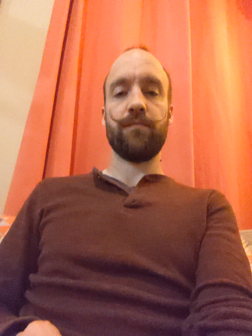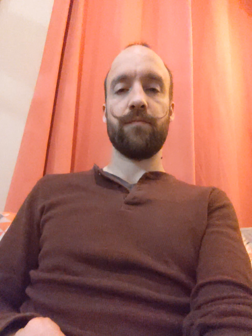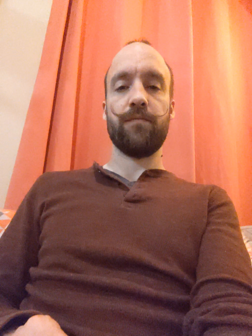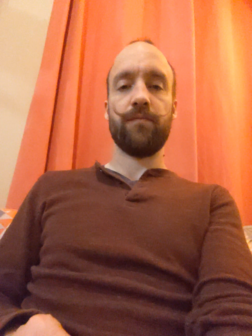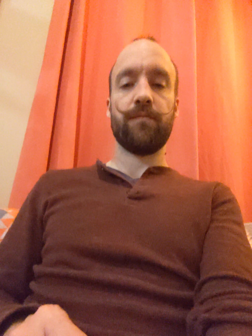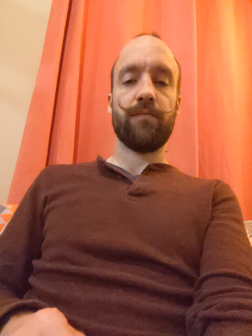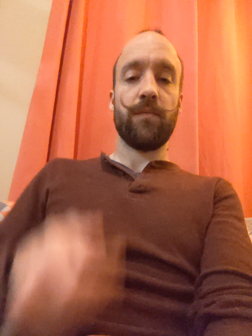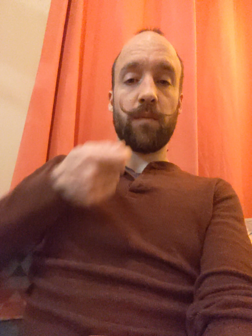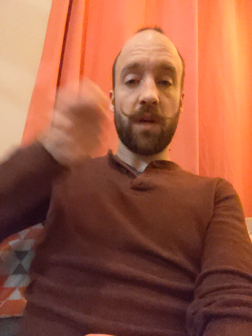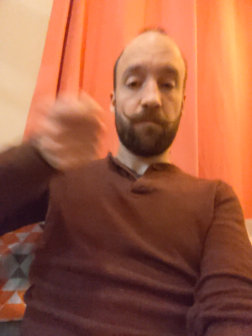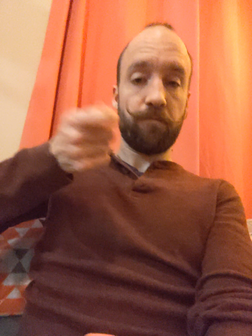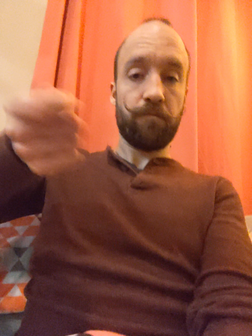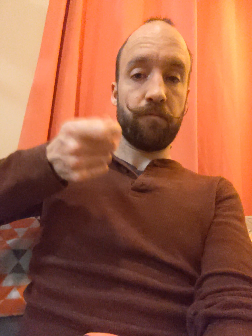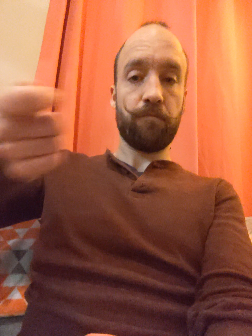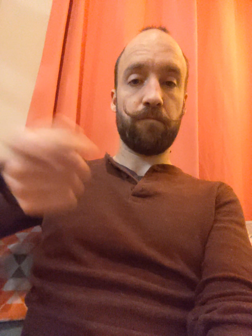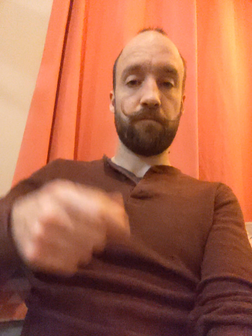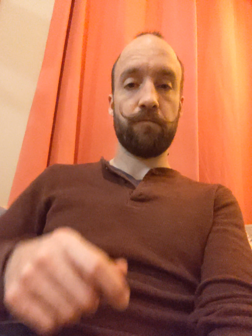vacuum